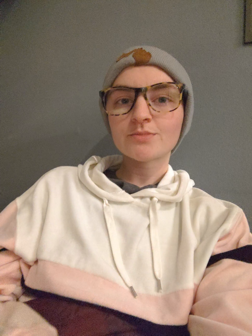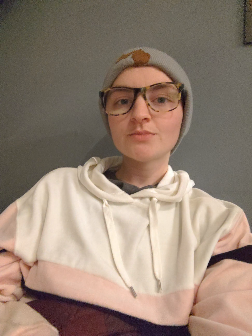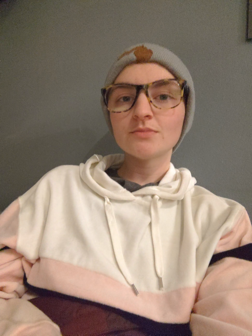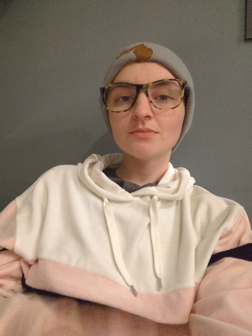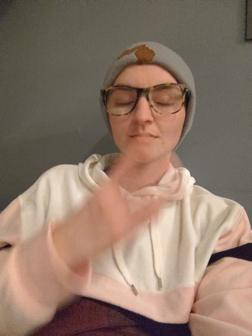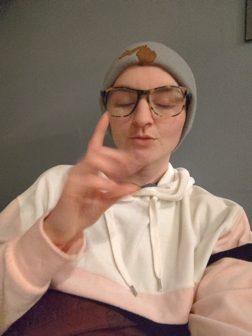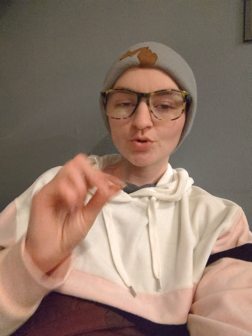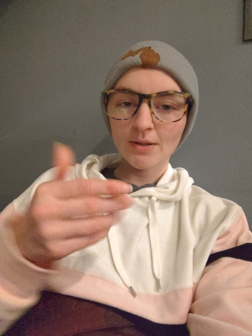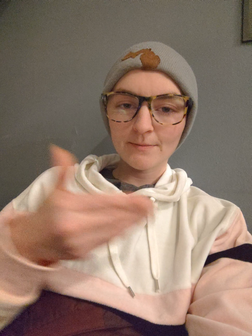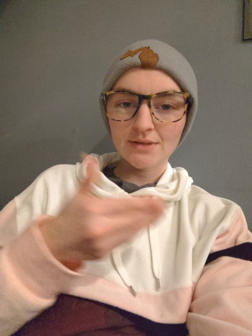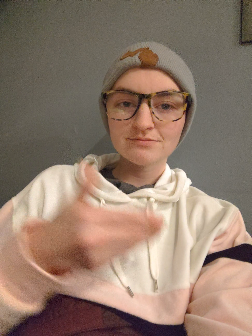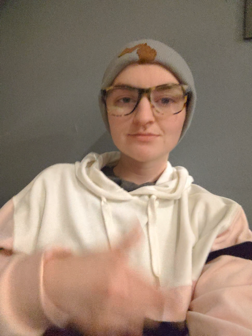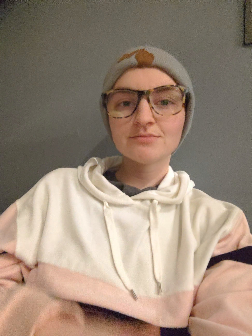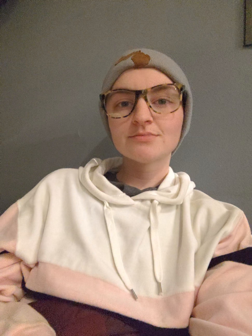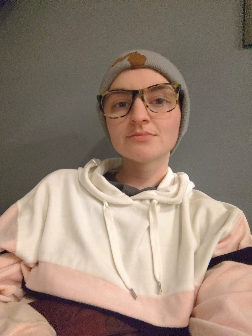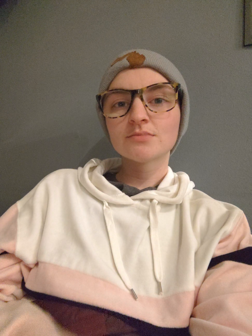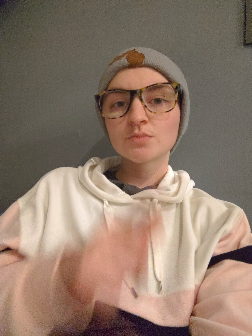puppy